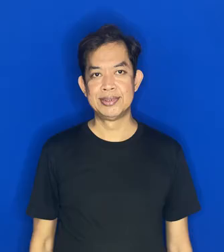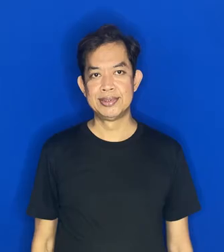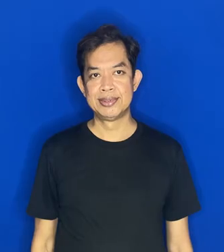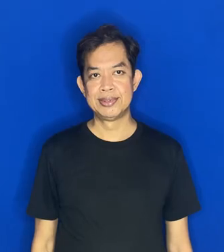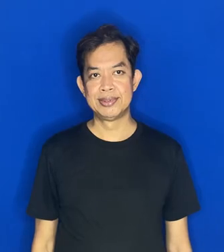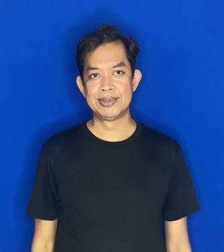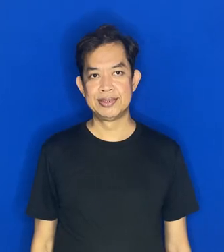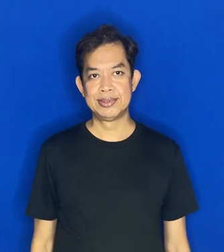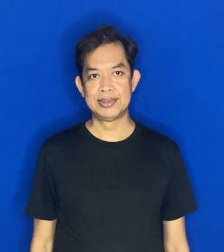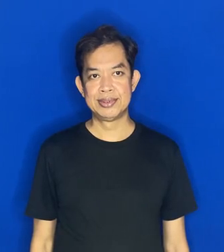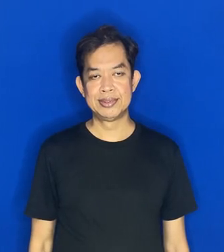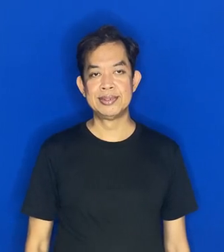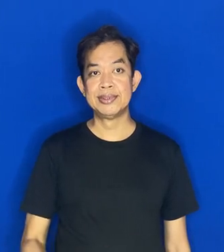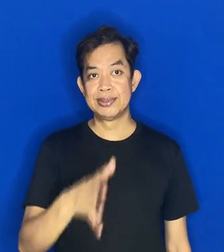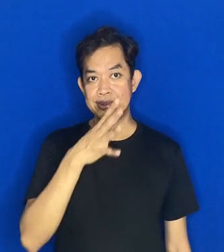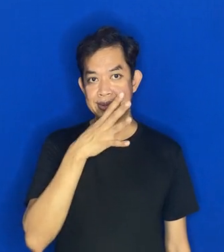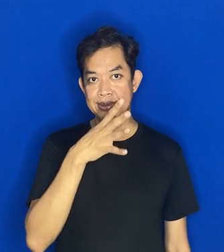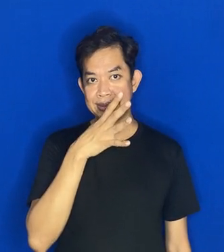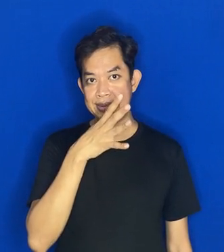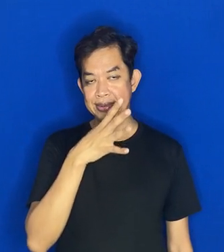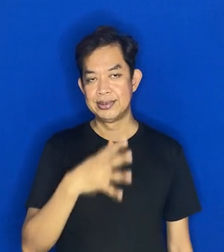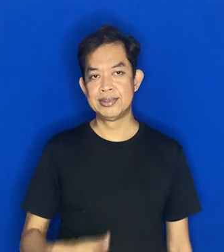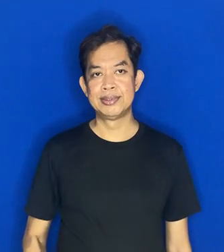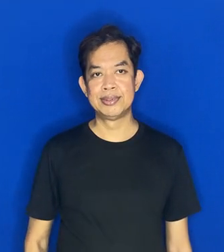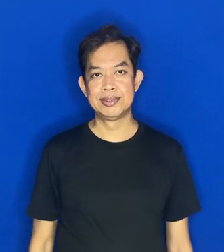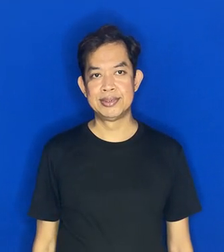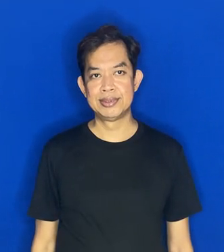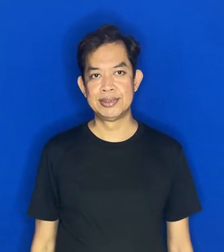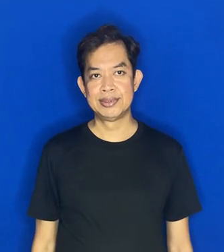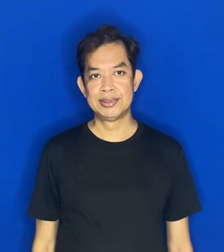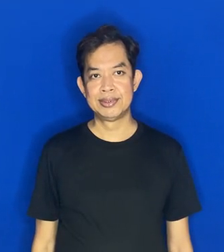mother